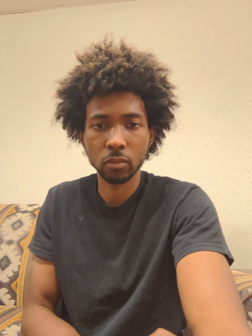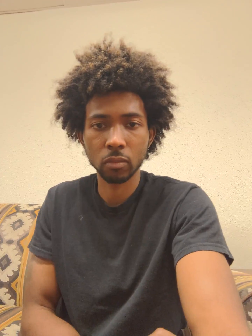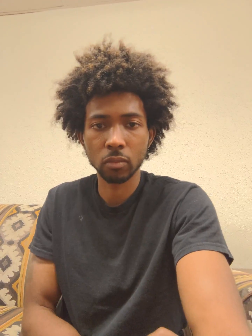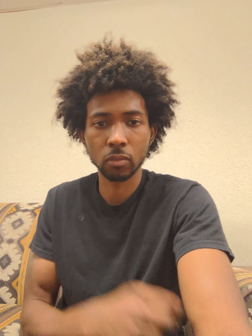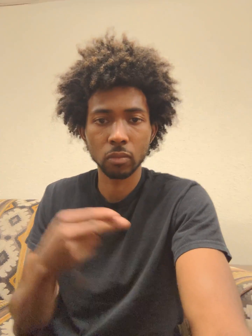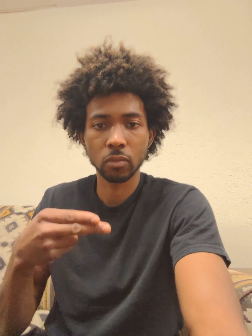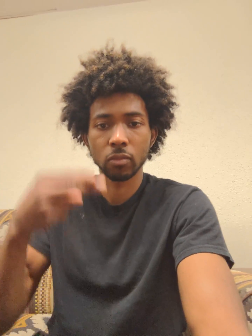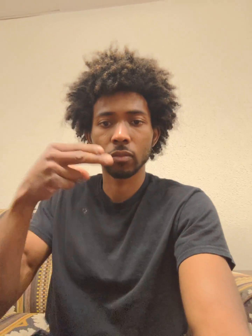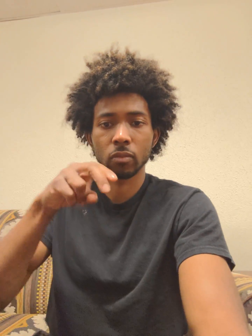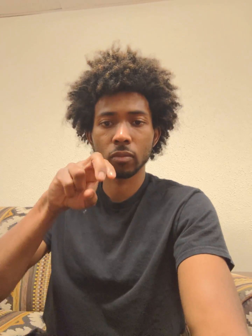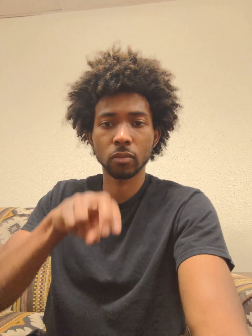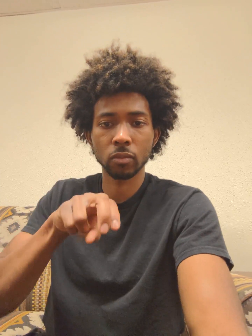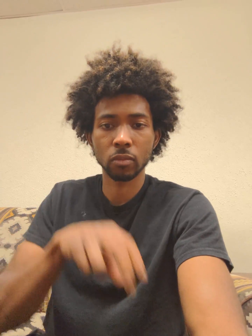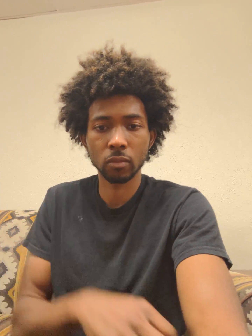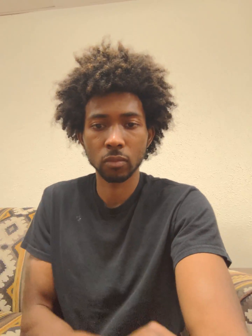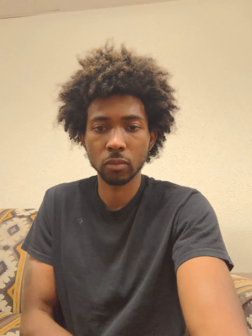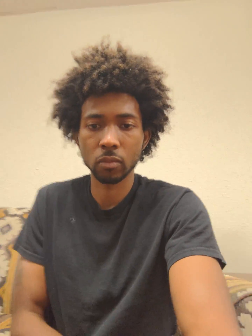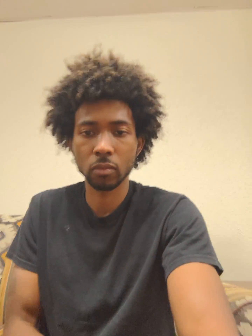high chair